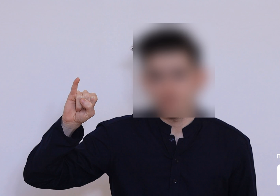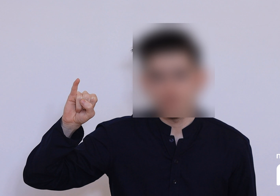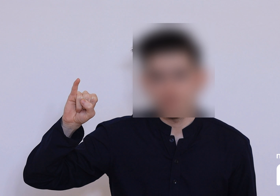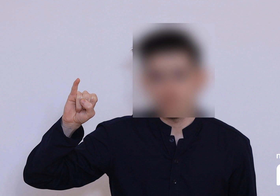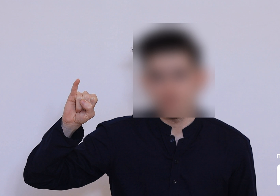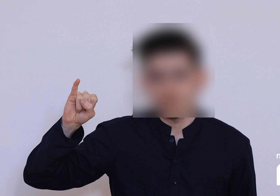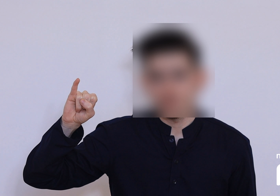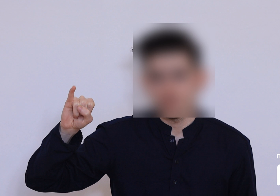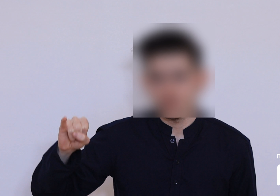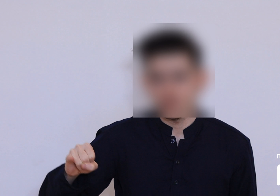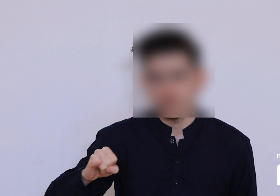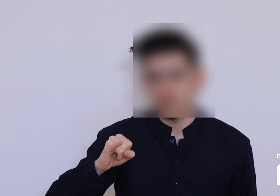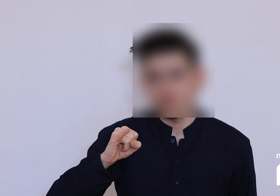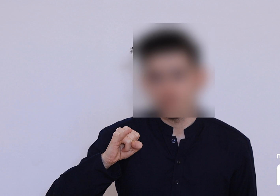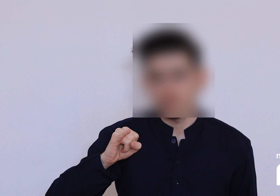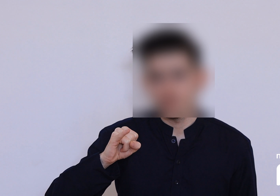ج